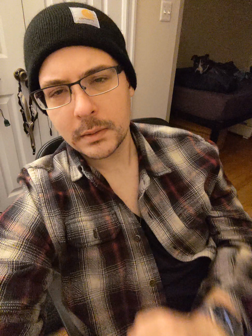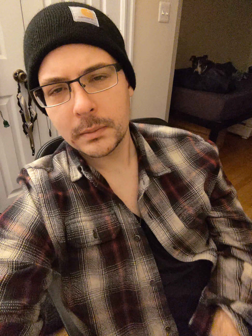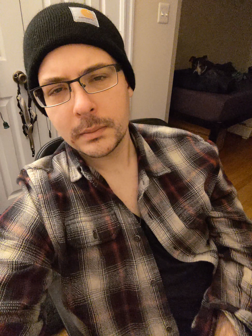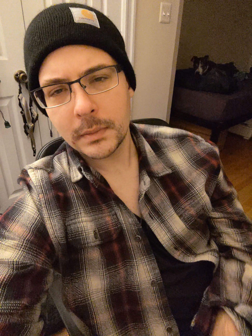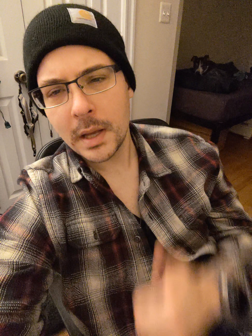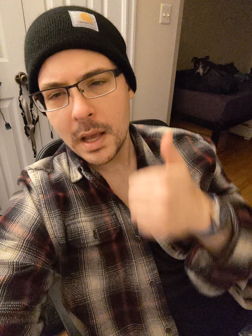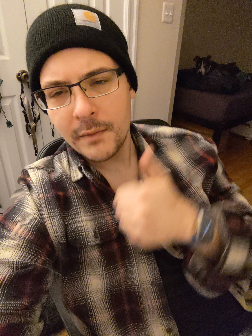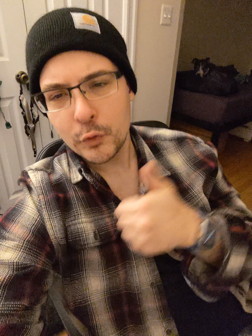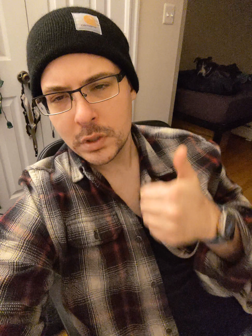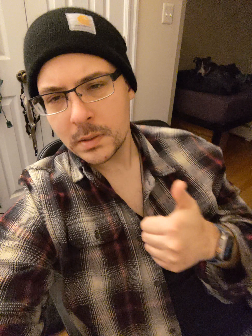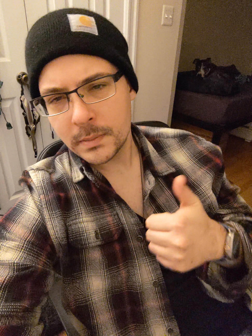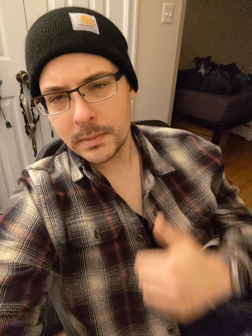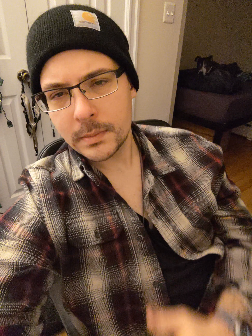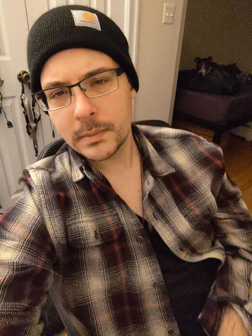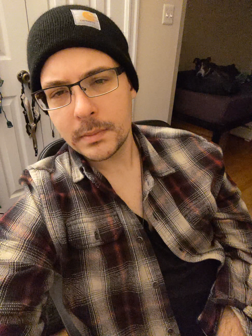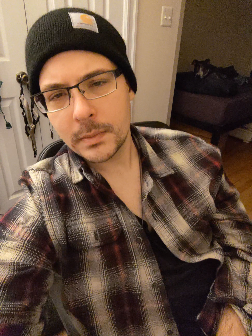every